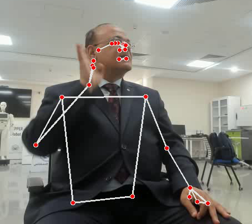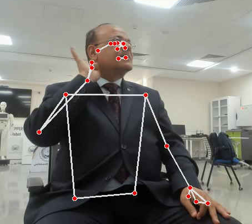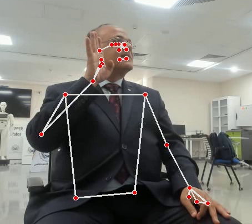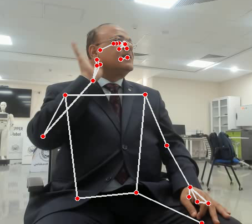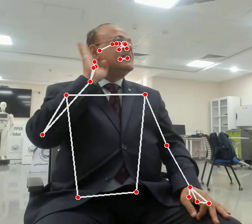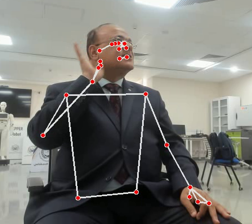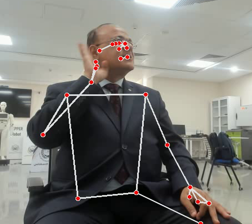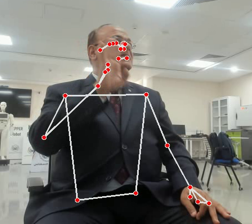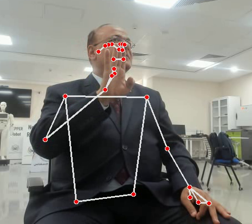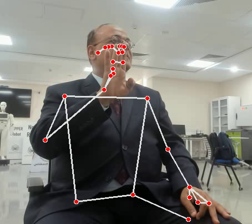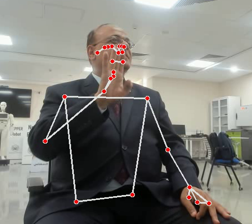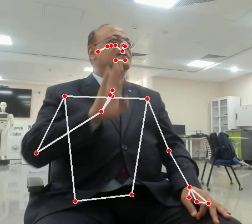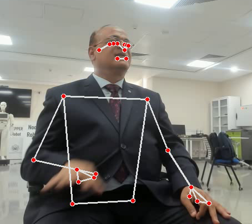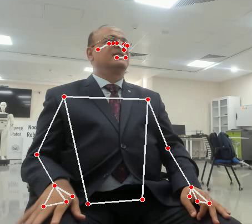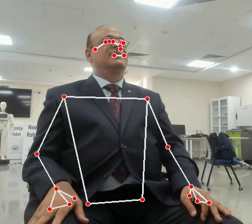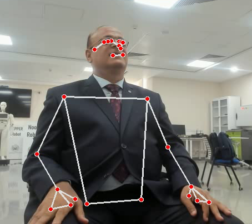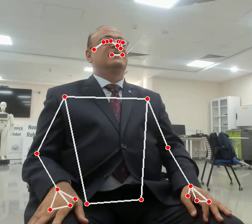fokk many